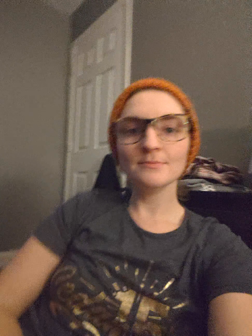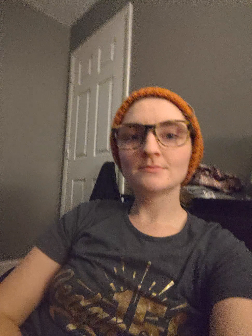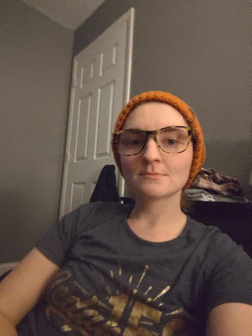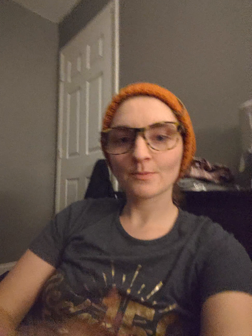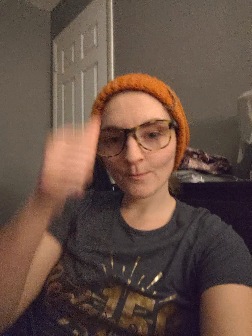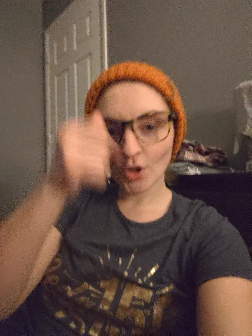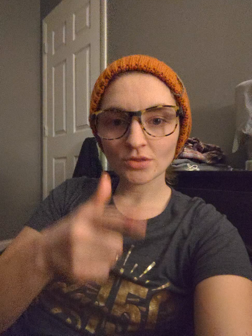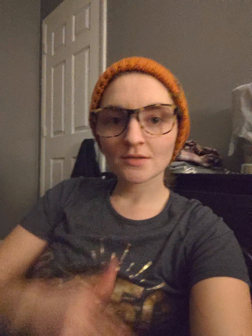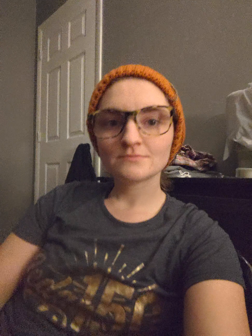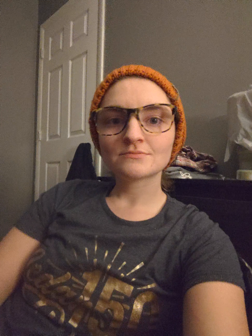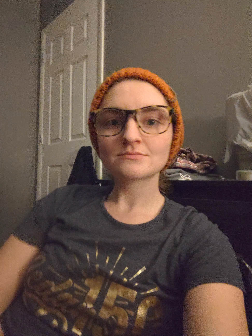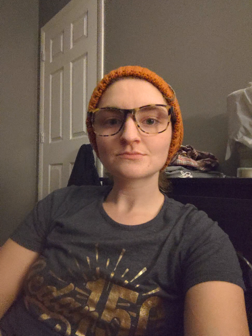brother